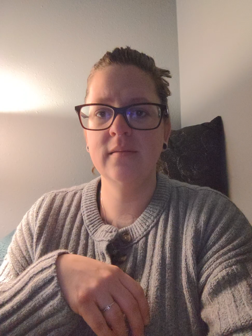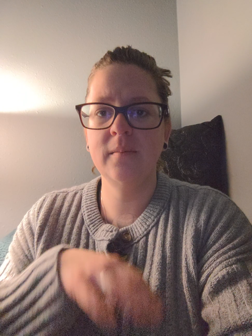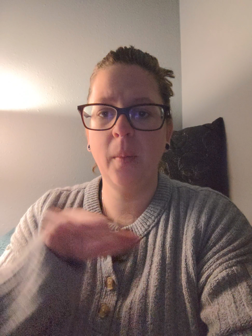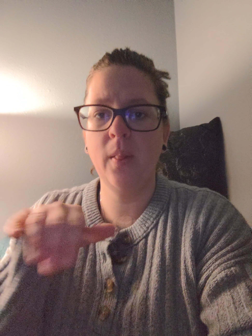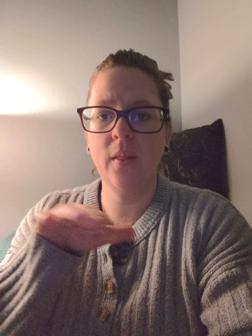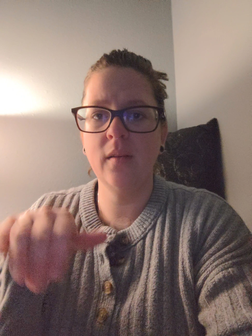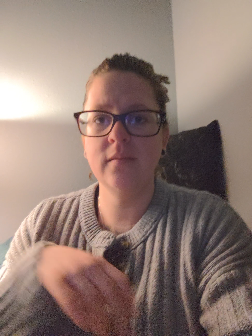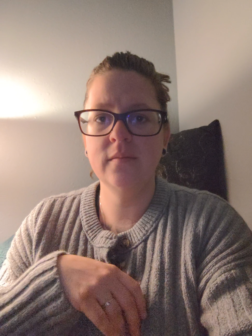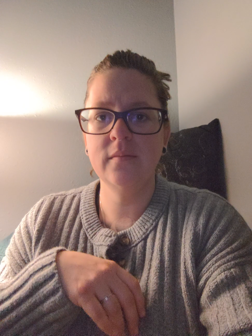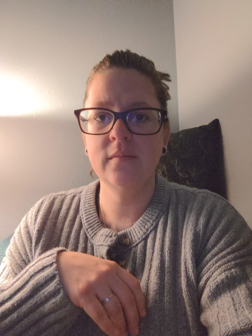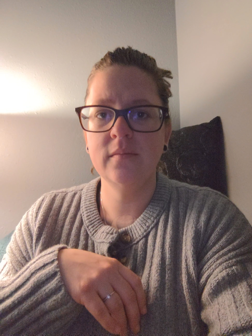pool